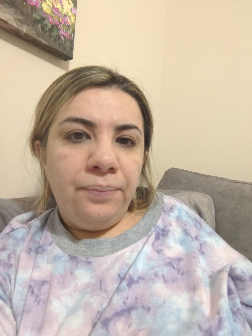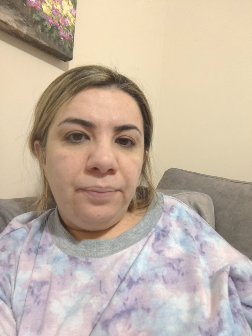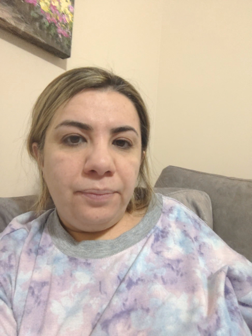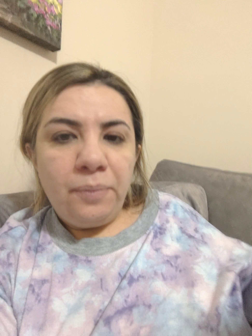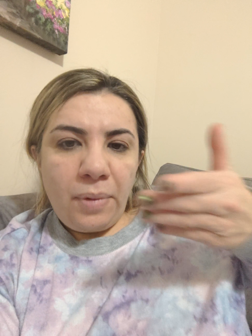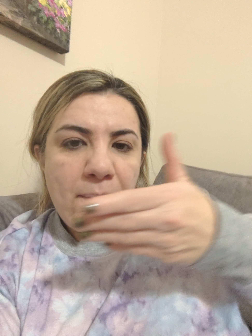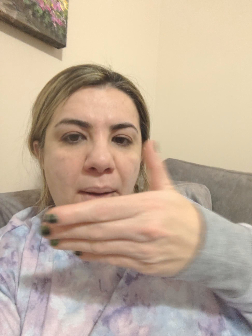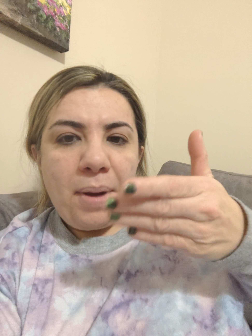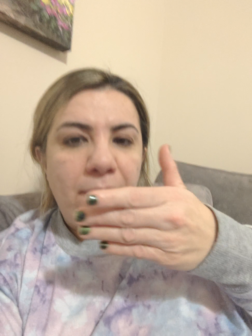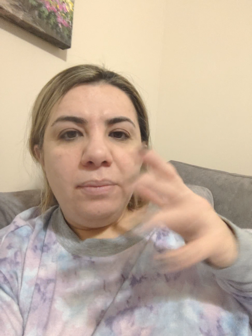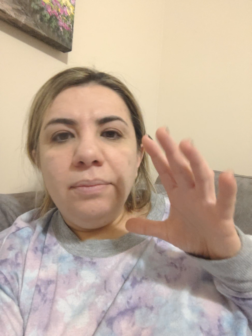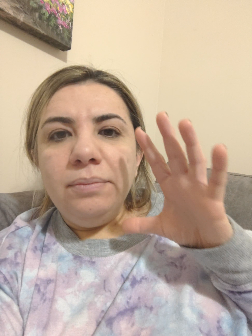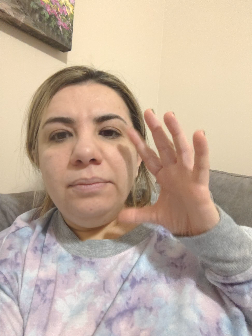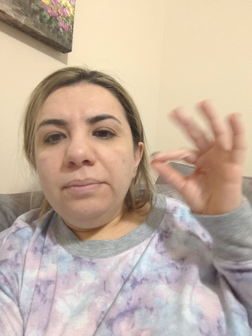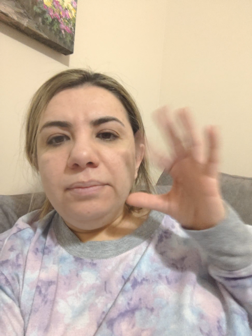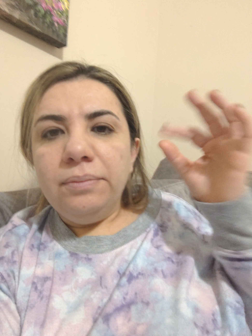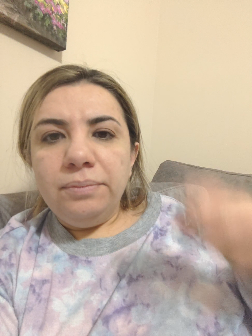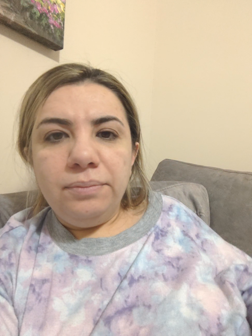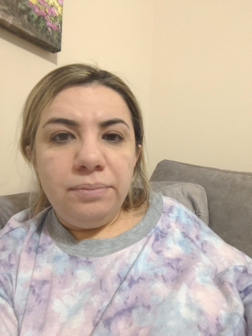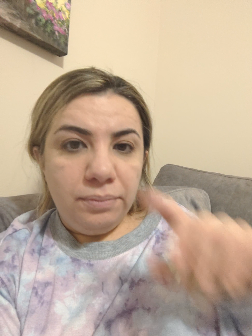kitty